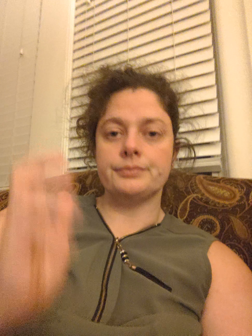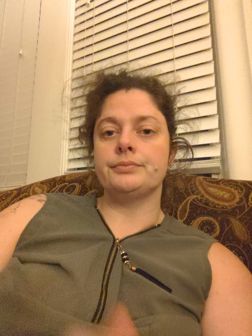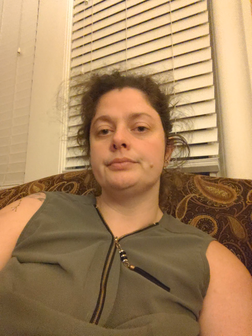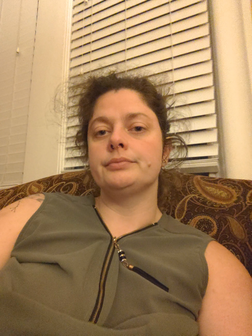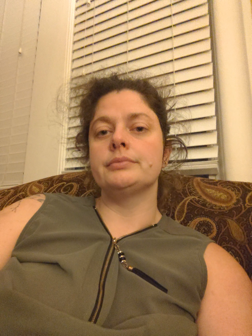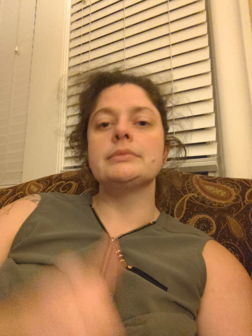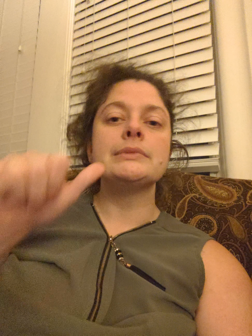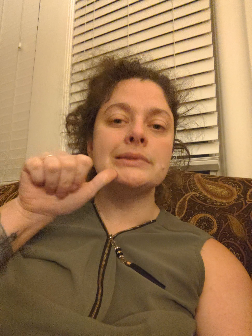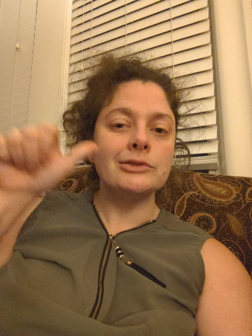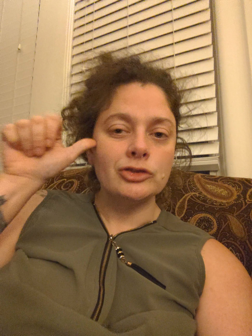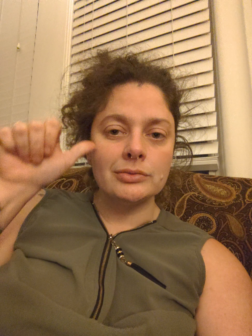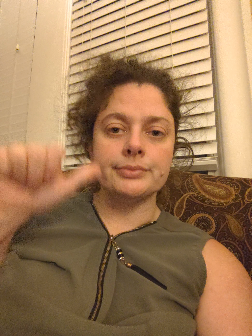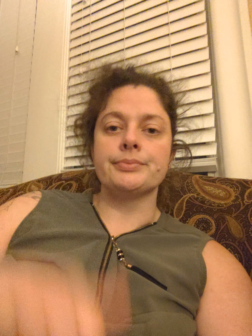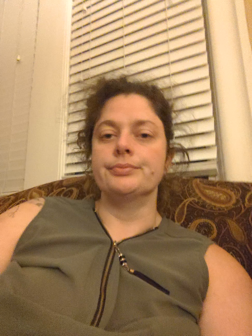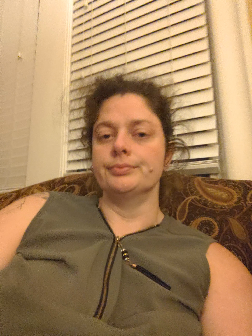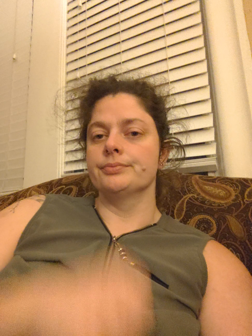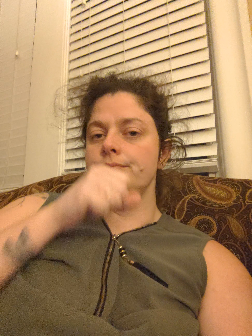yesterday